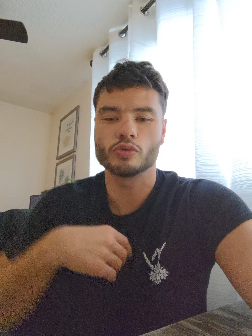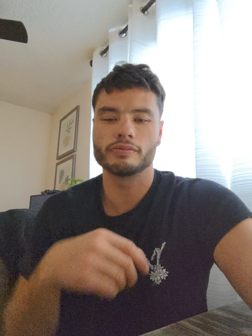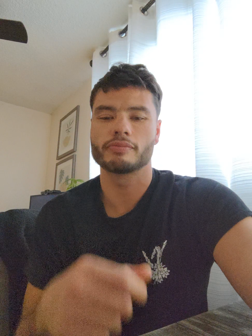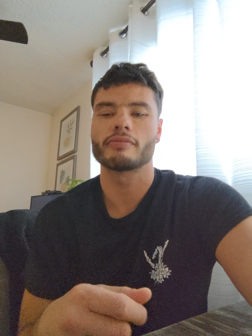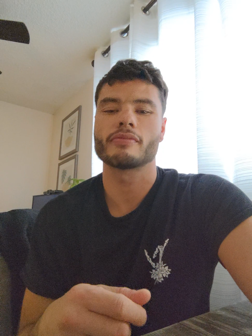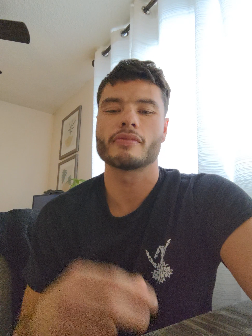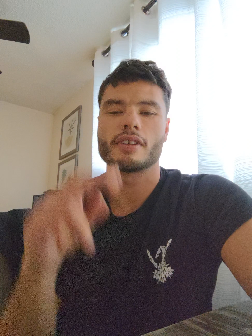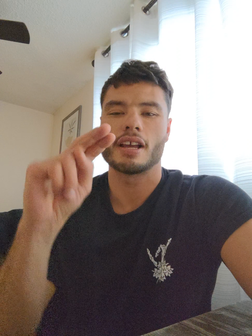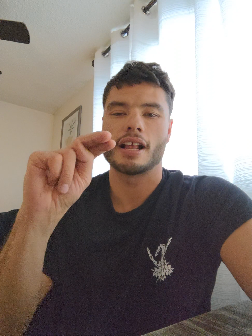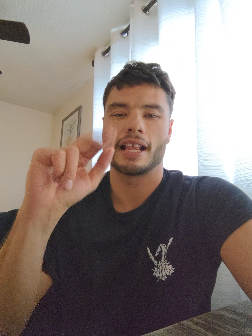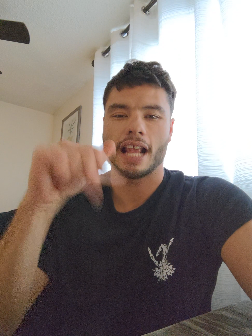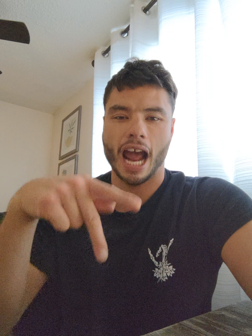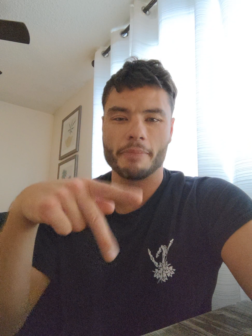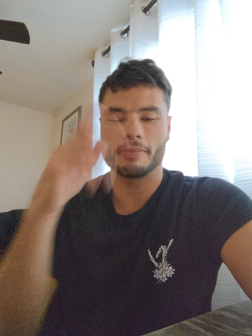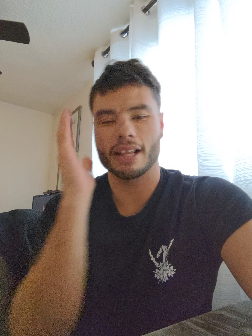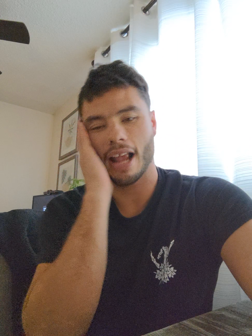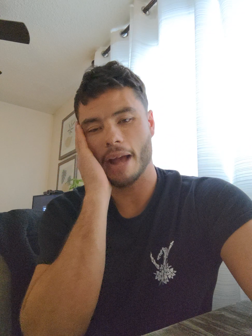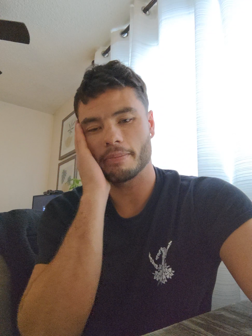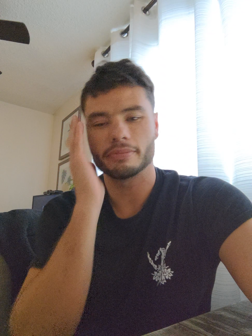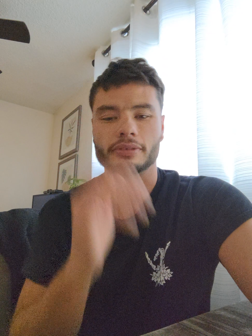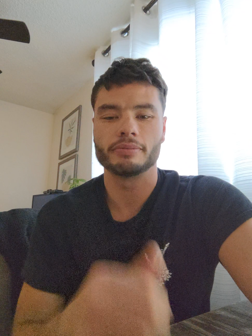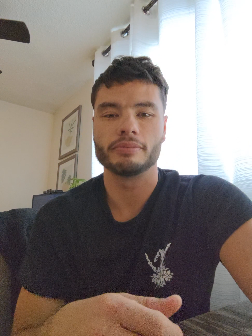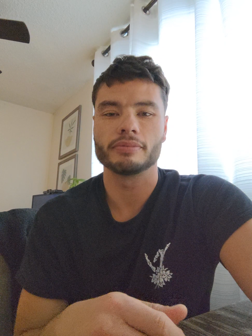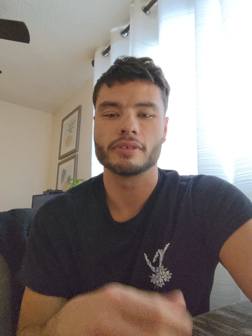nap